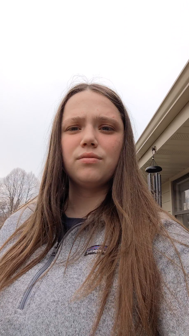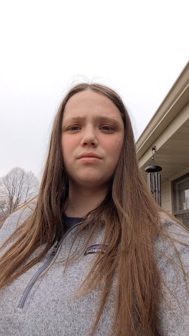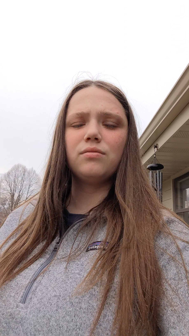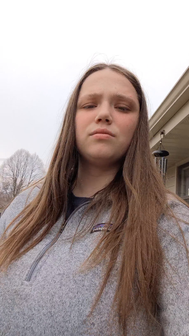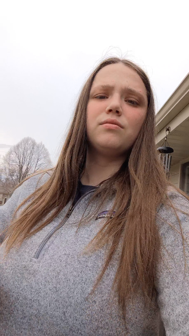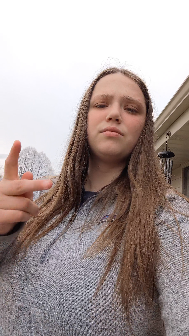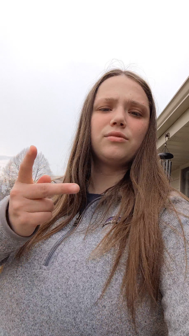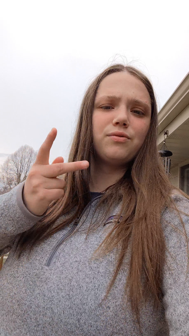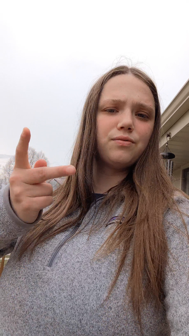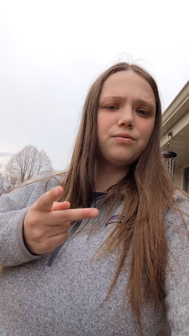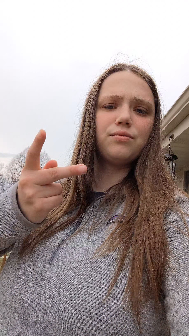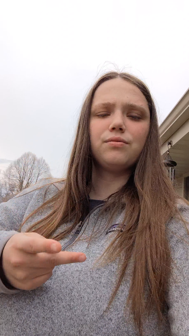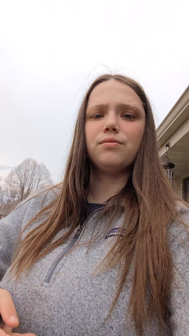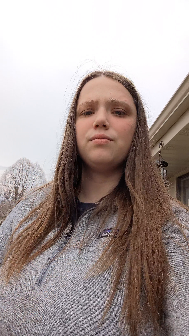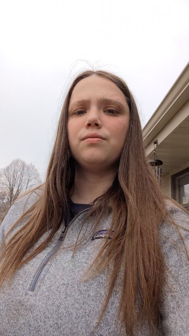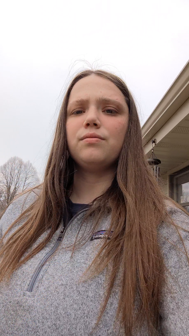careful